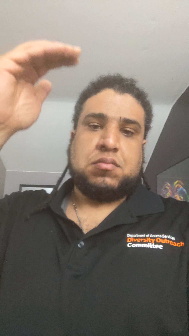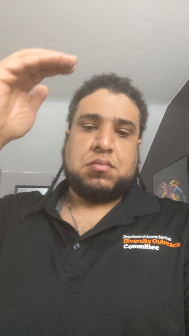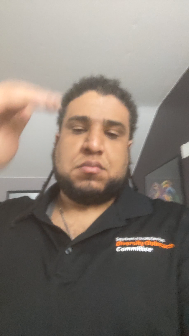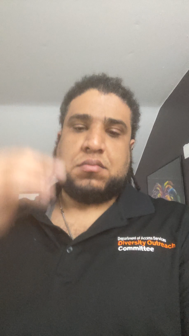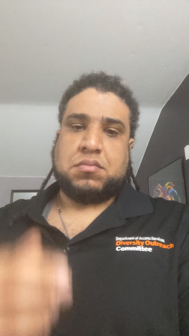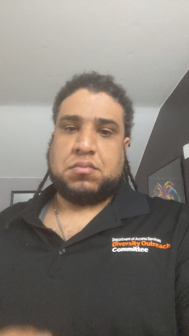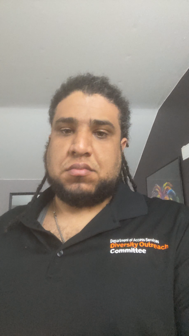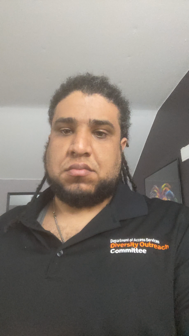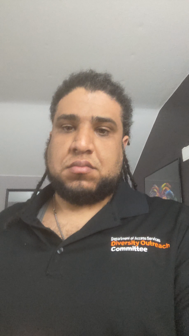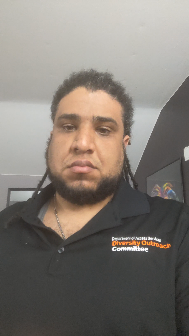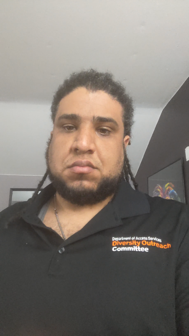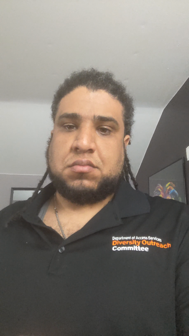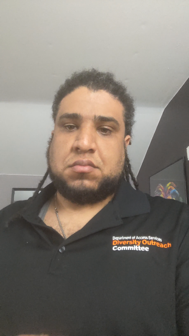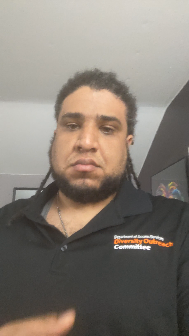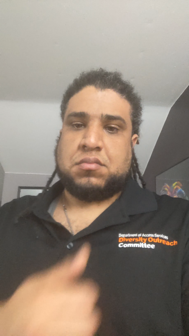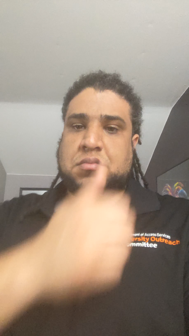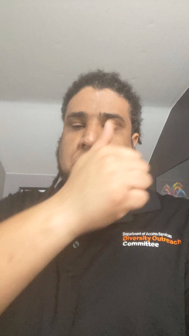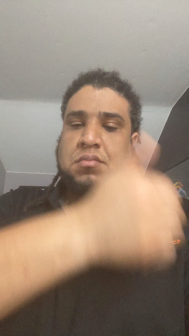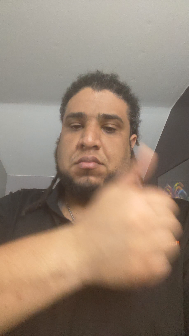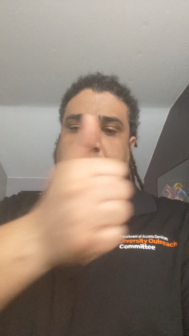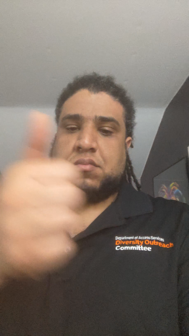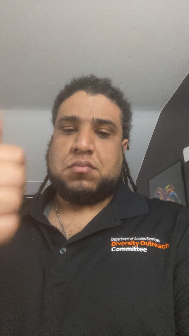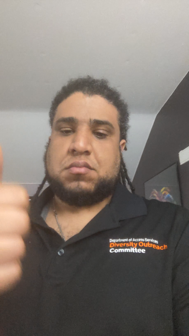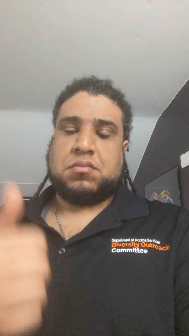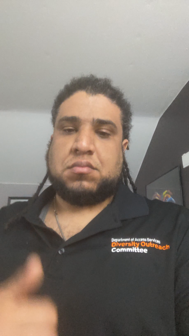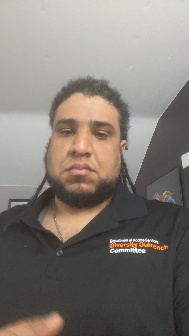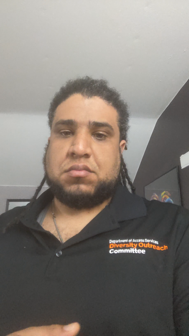each